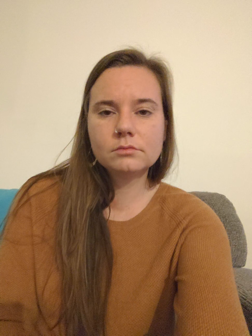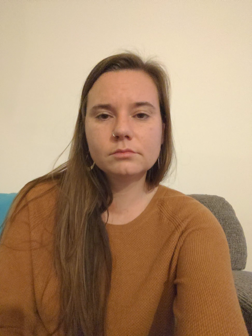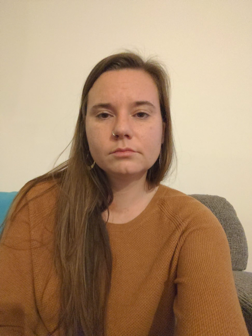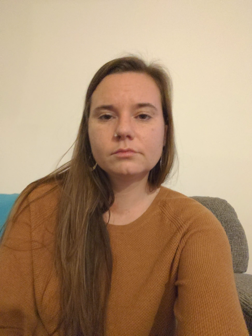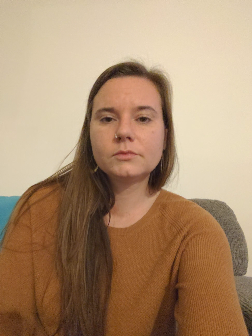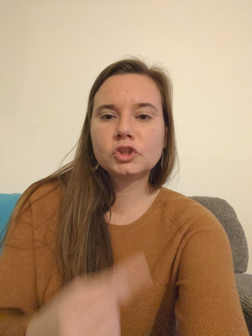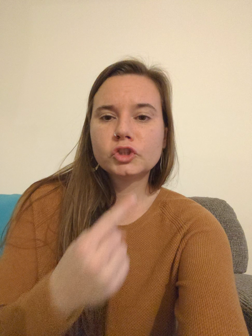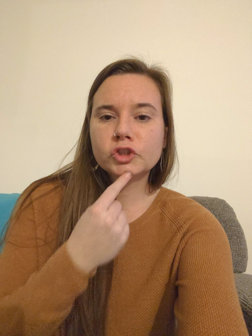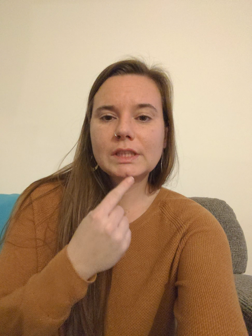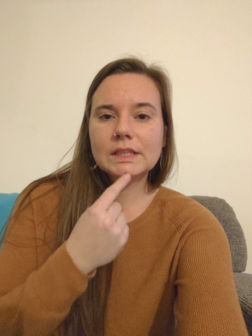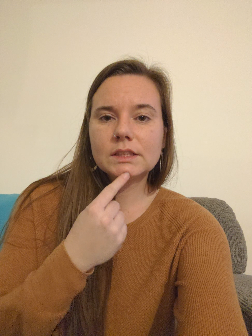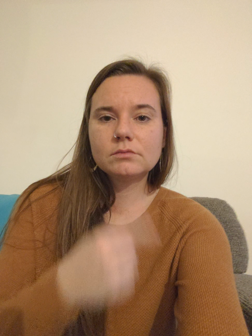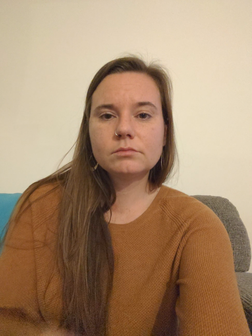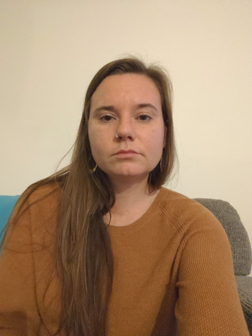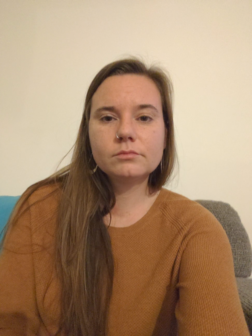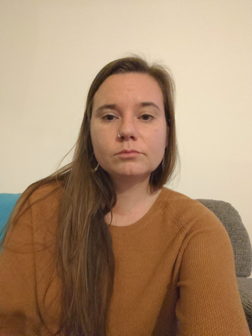chin